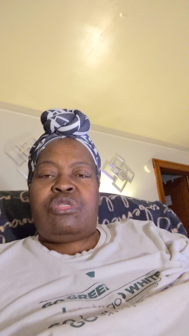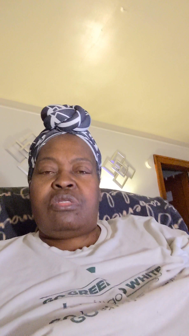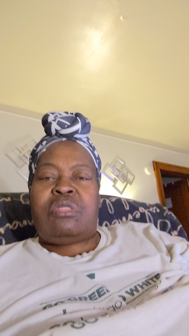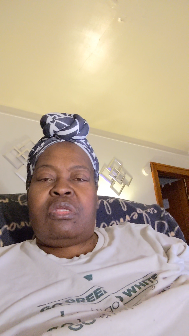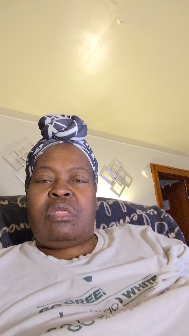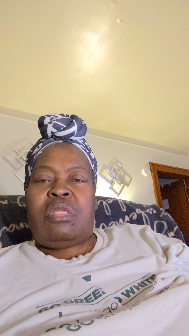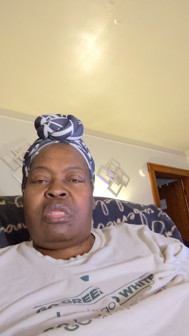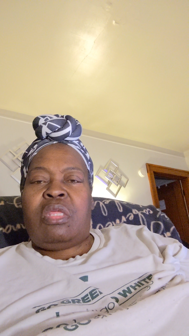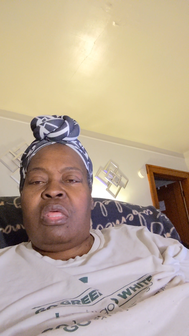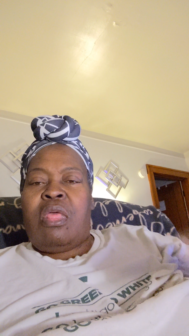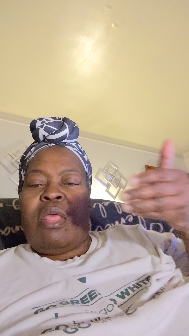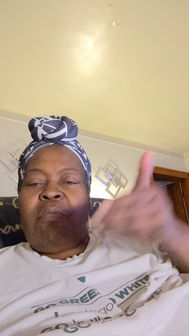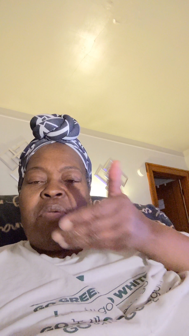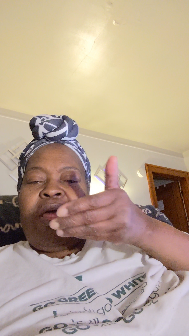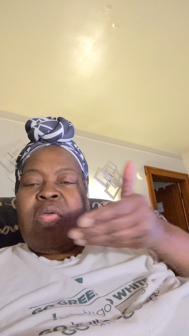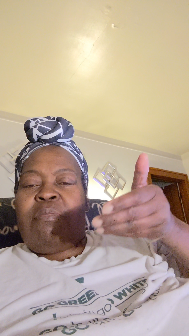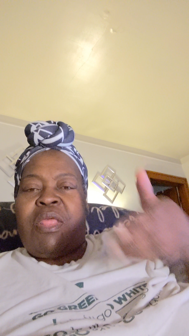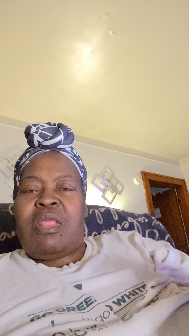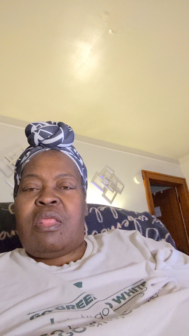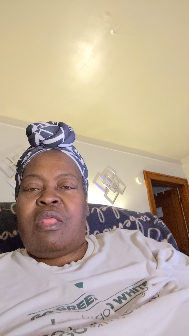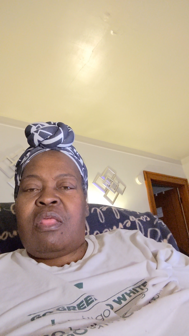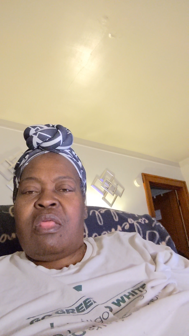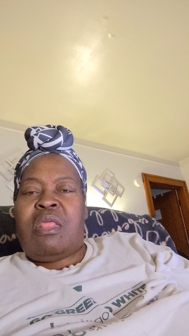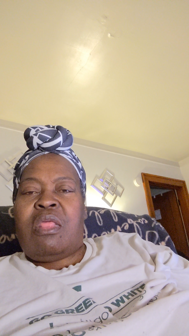baby